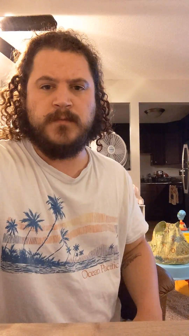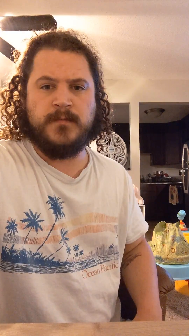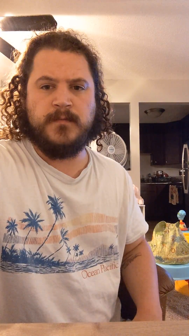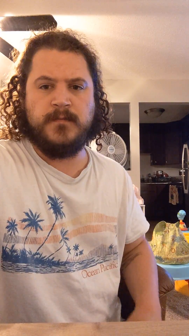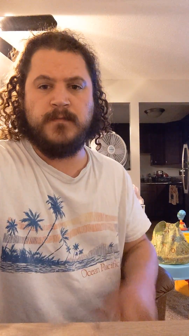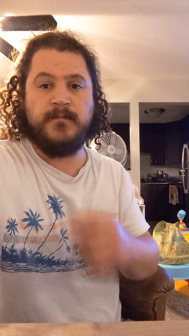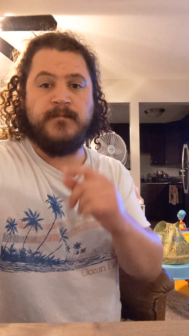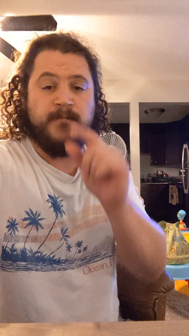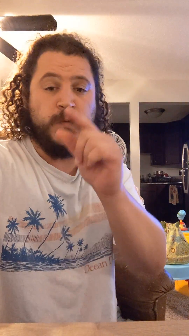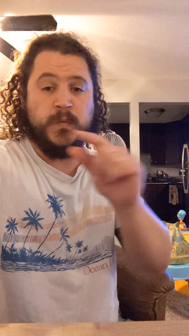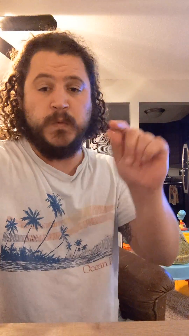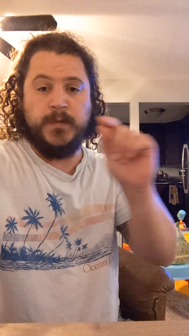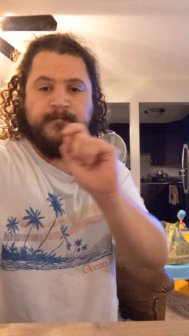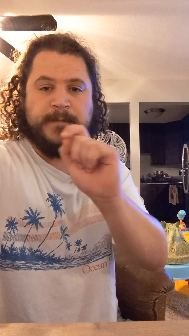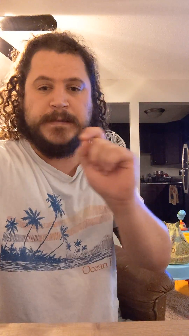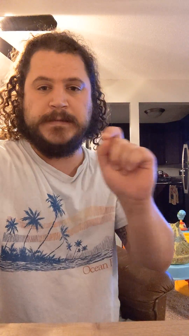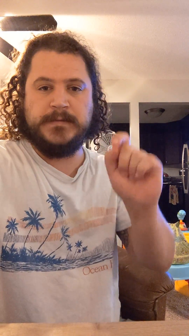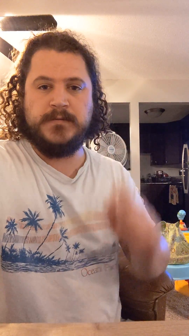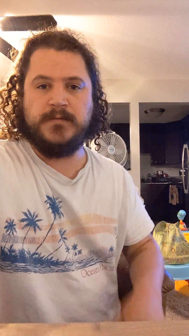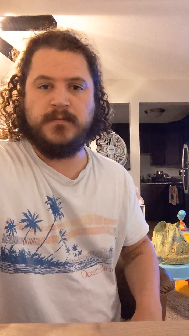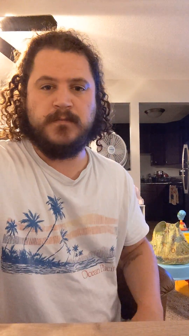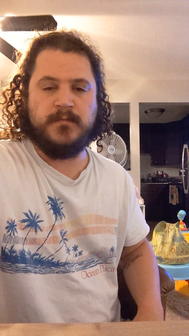peas